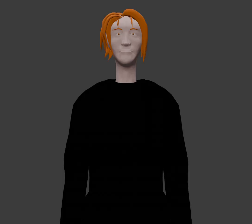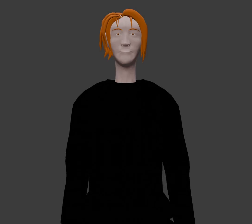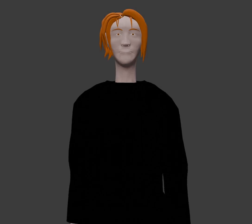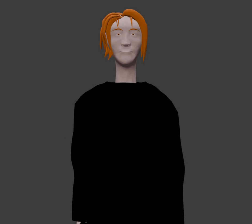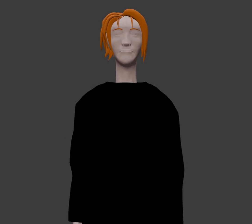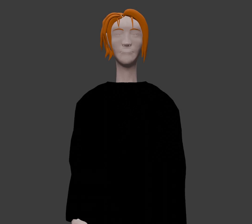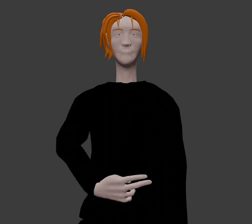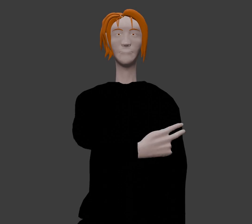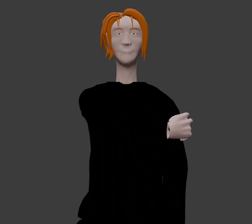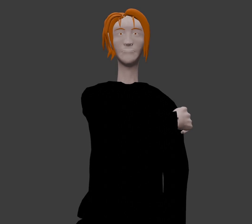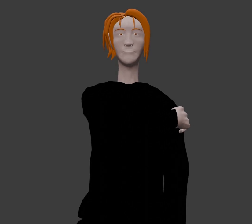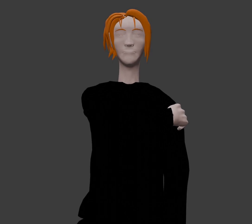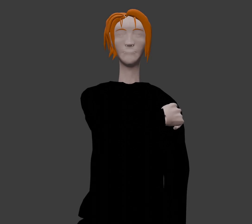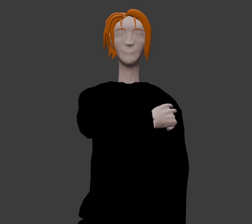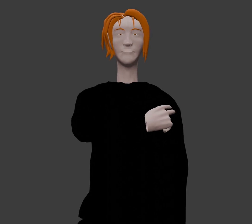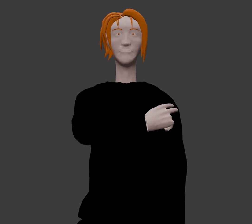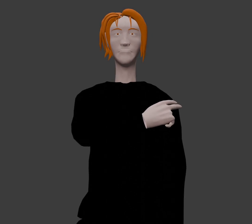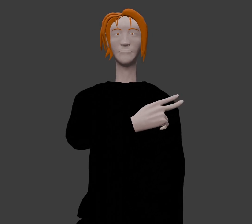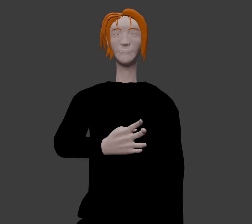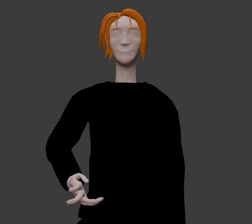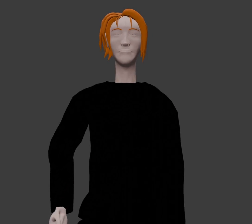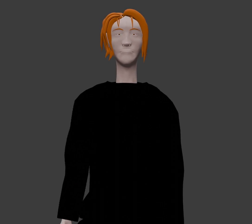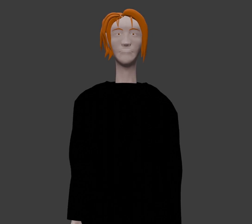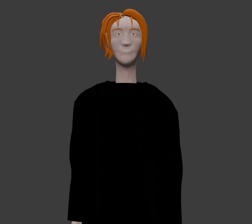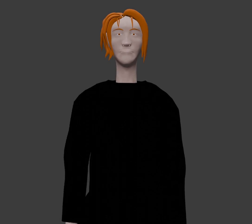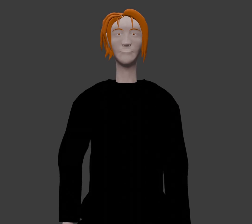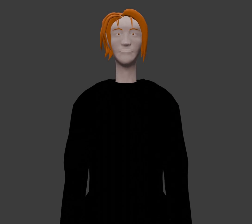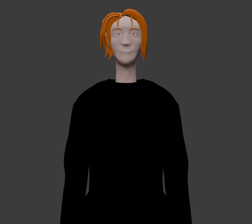Band Aid